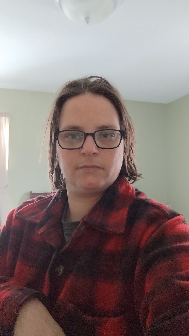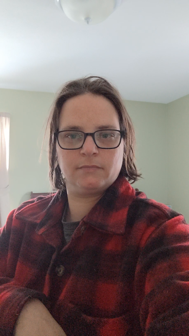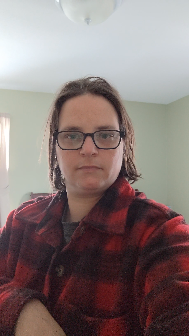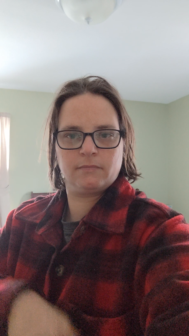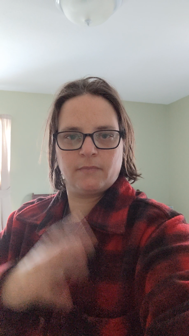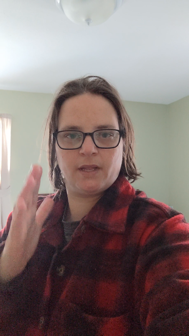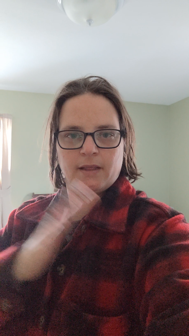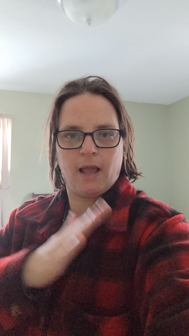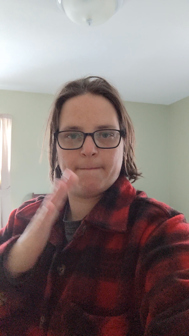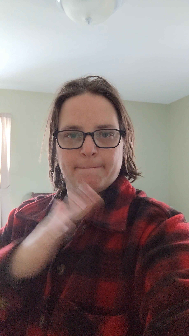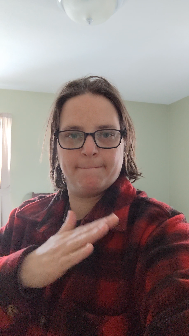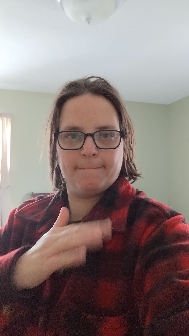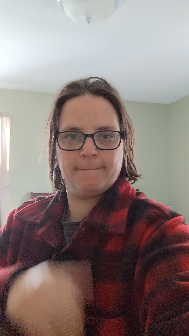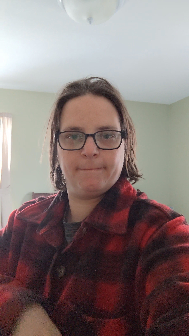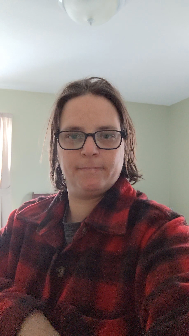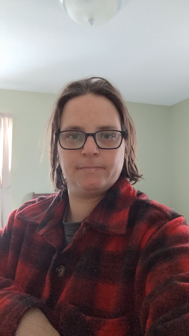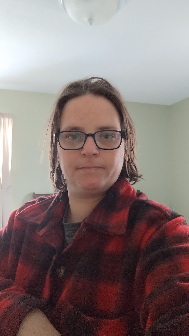clap